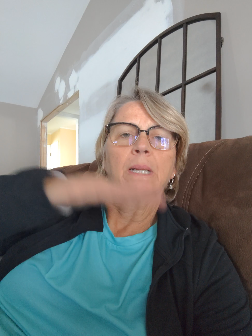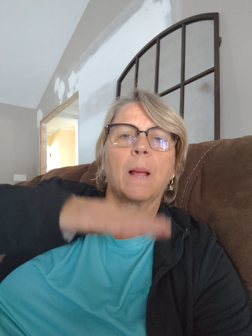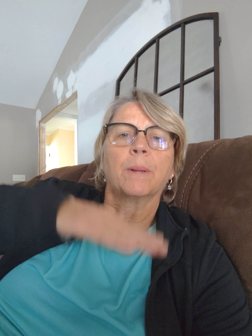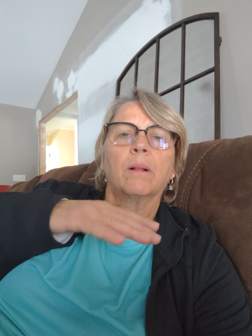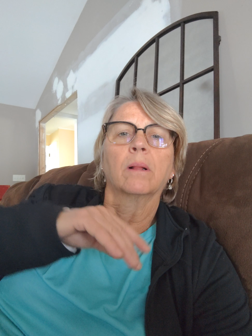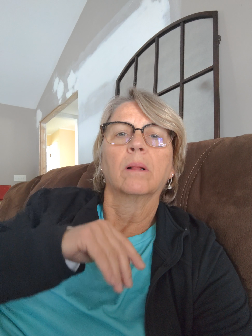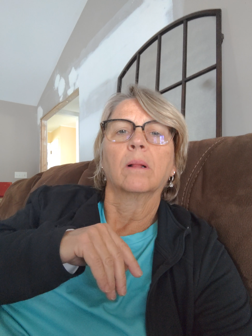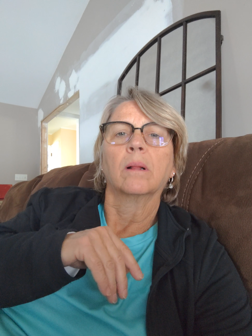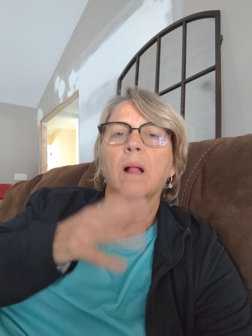table